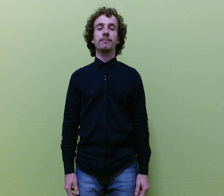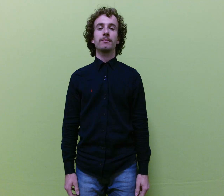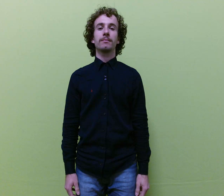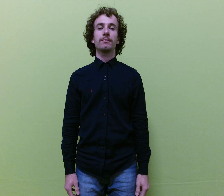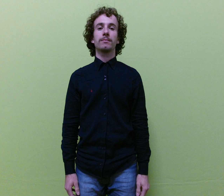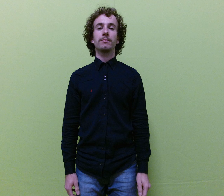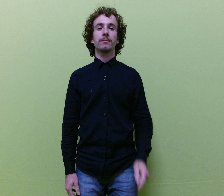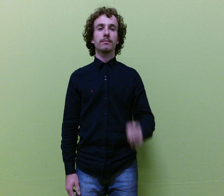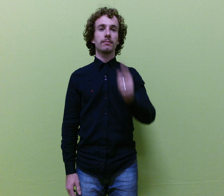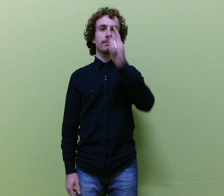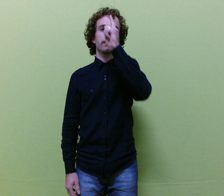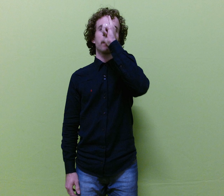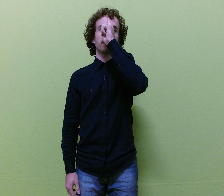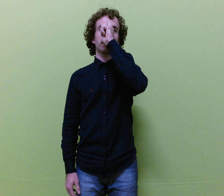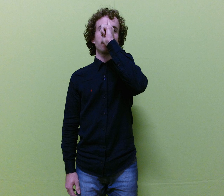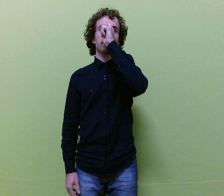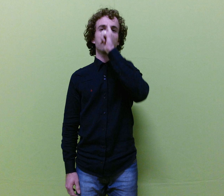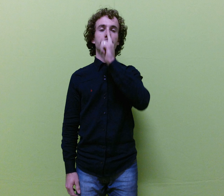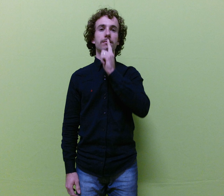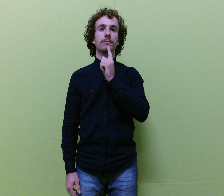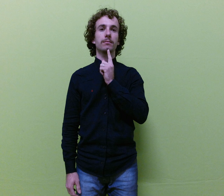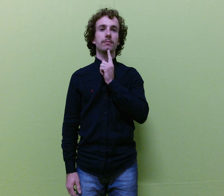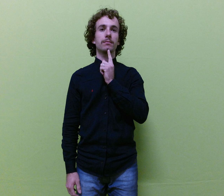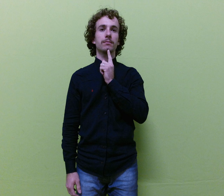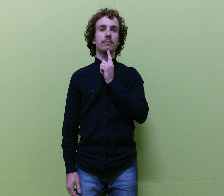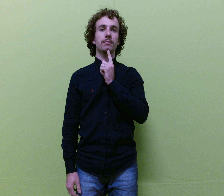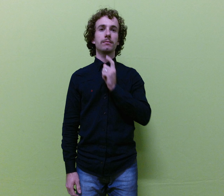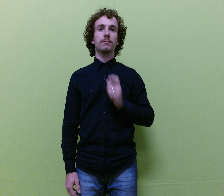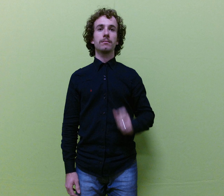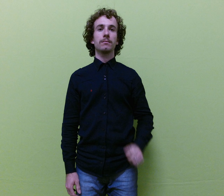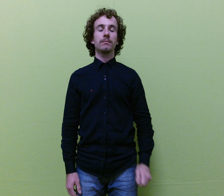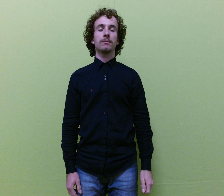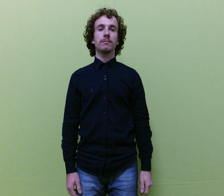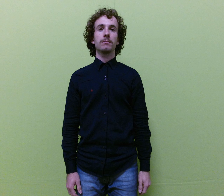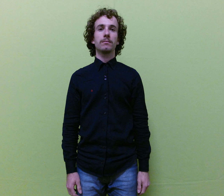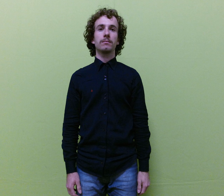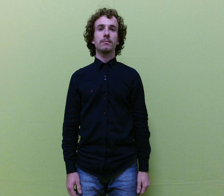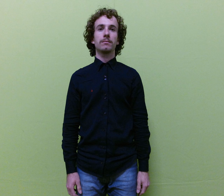amarelo